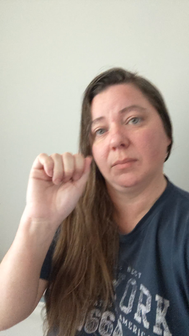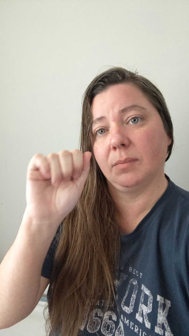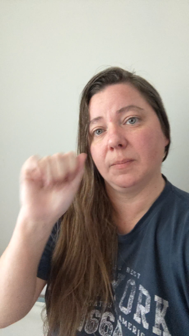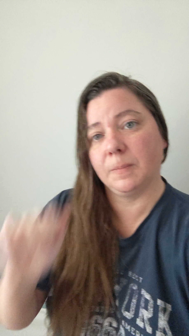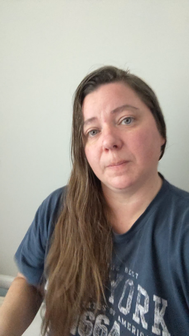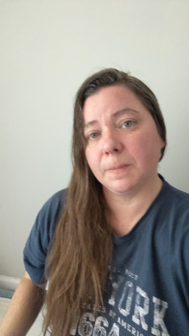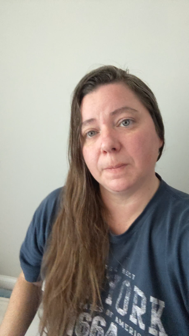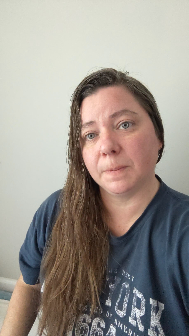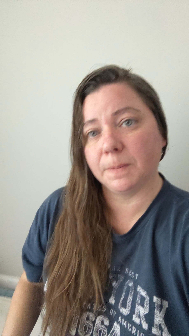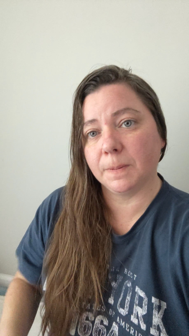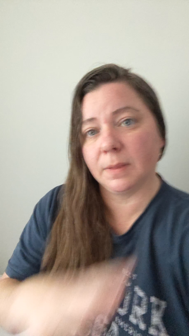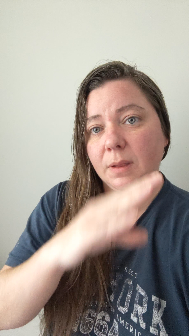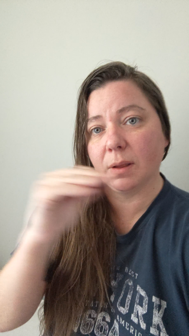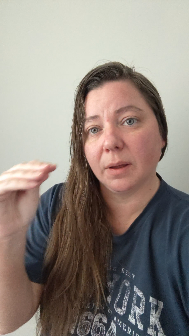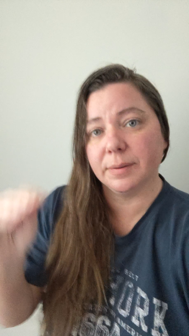and